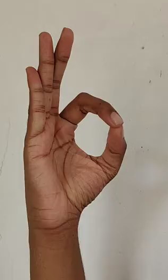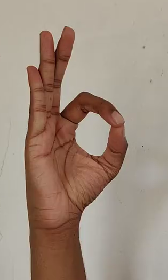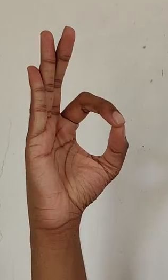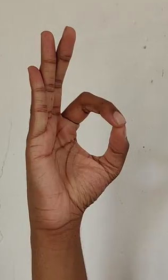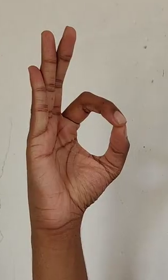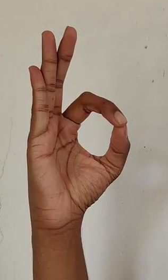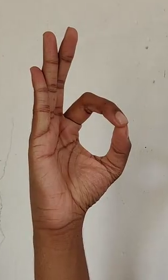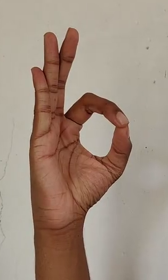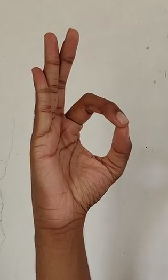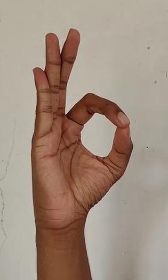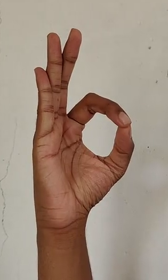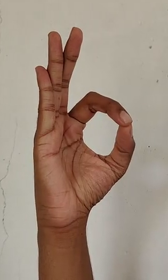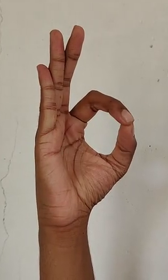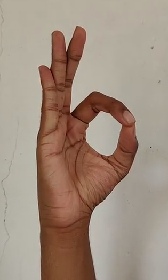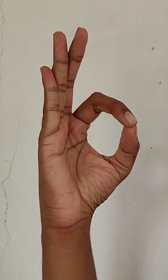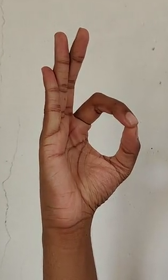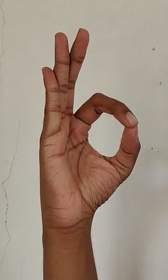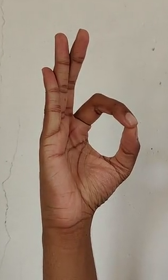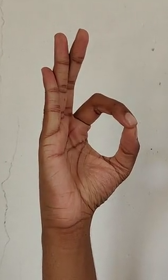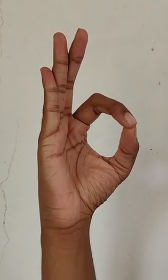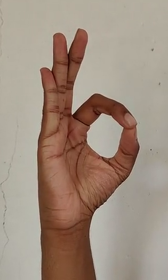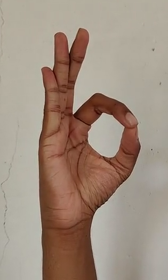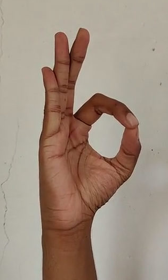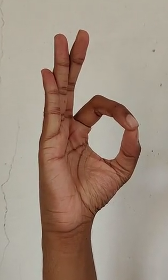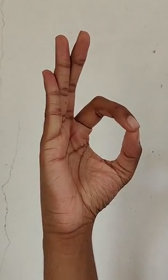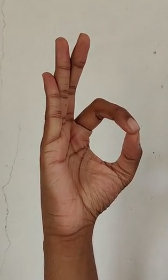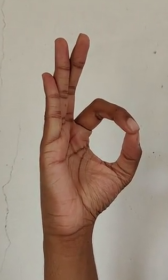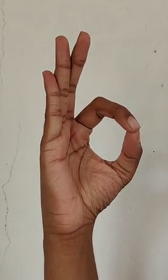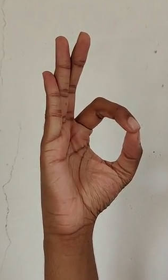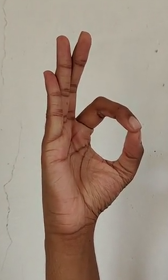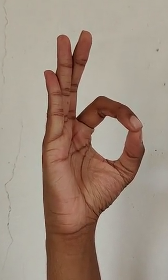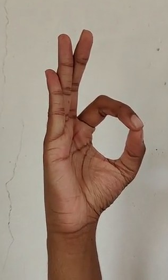ഒ